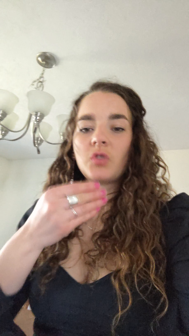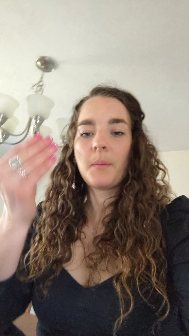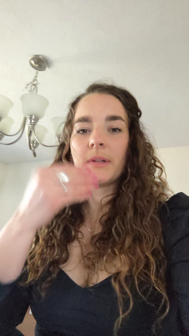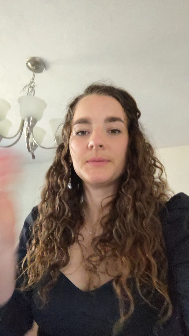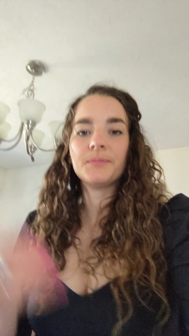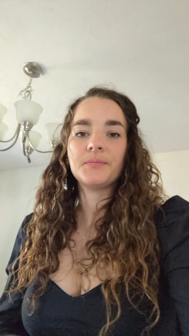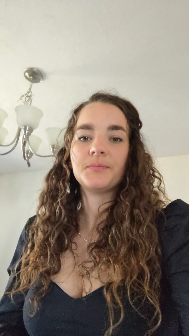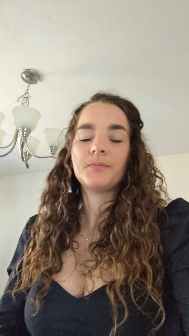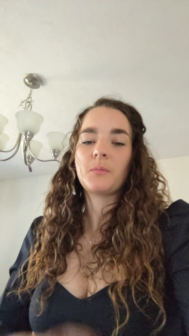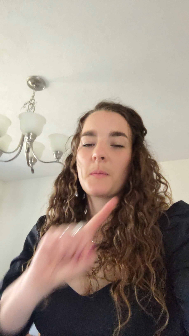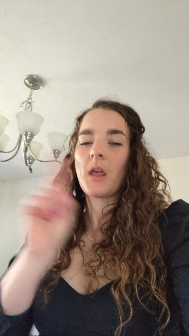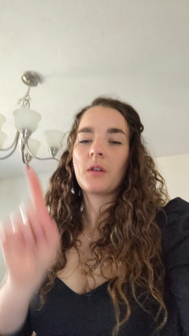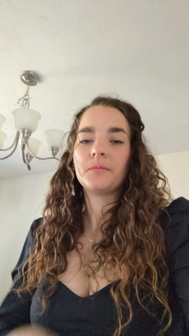but